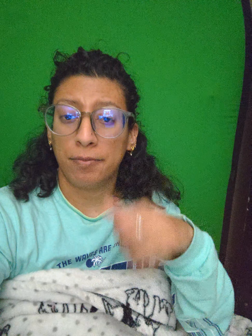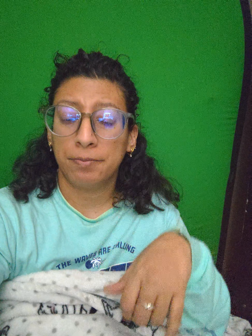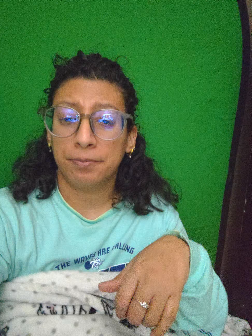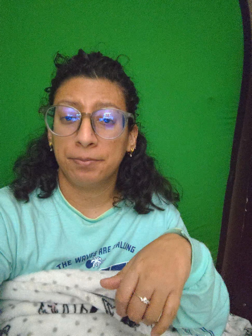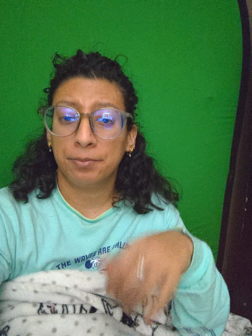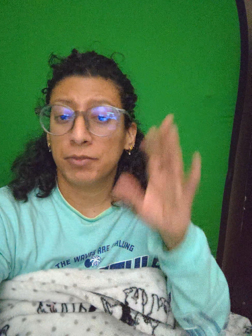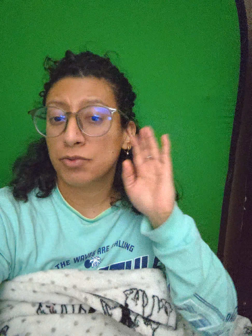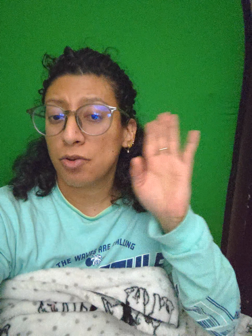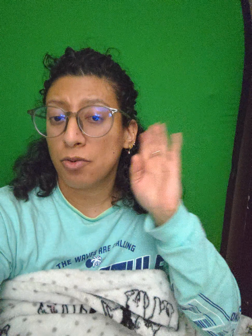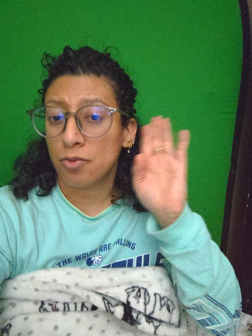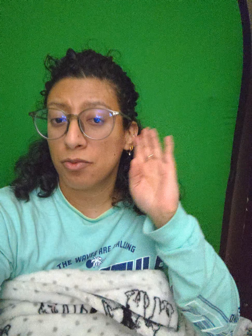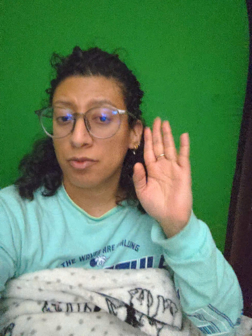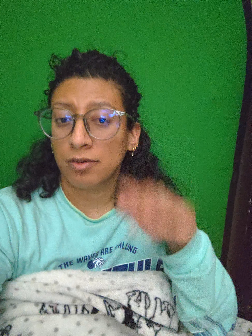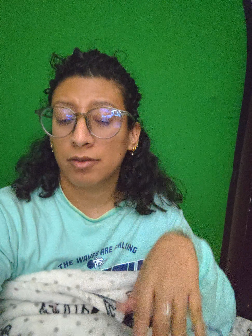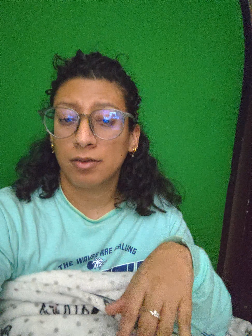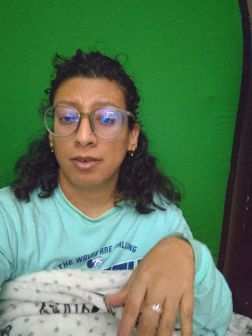dog